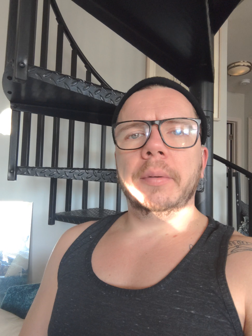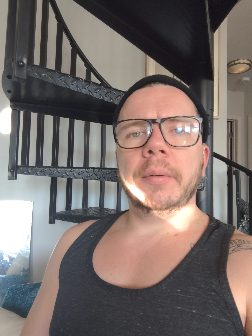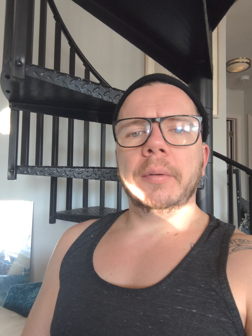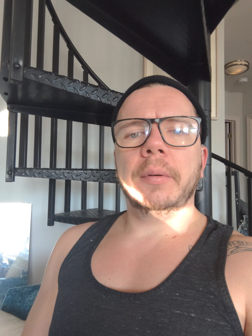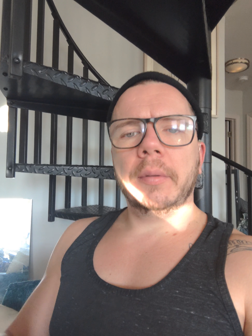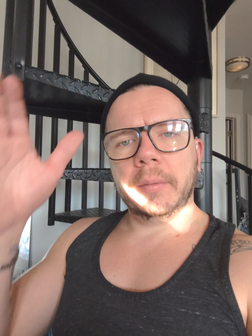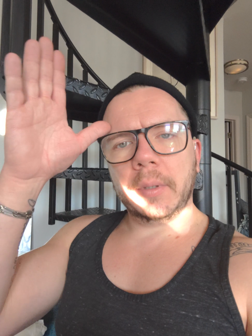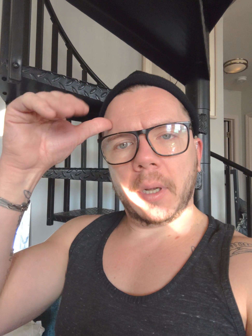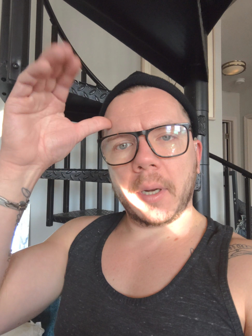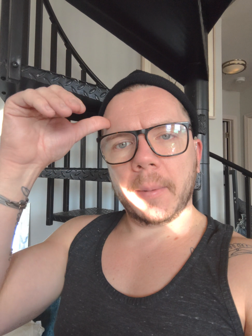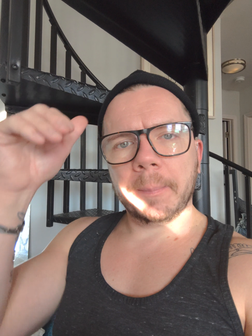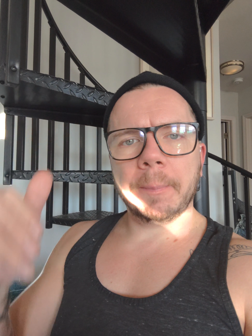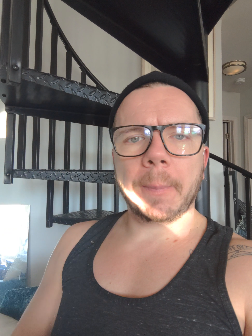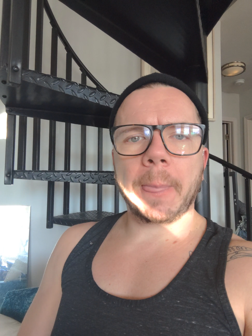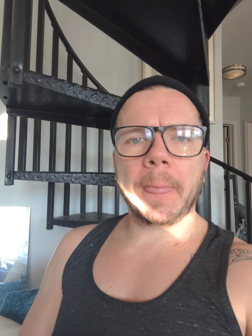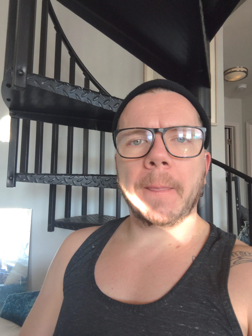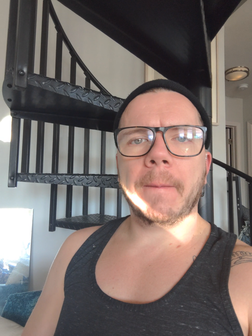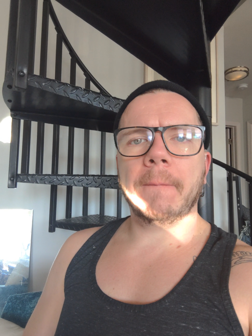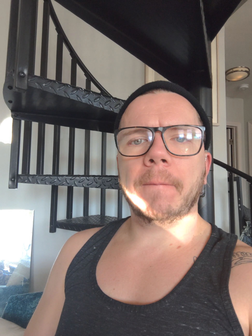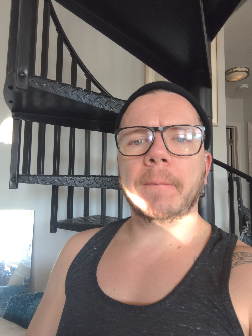donkey